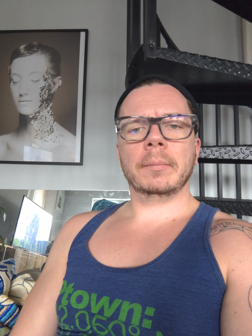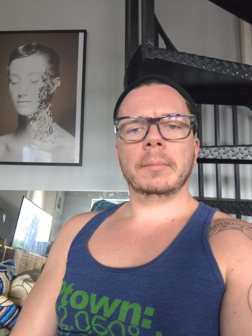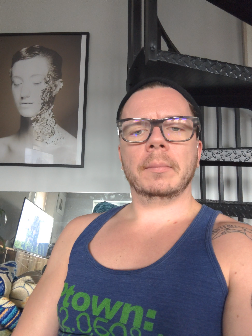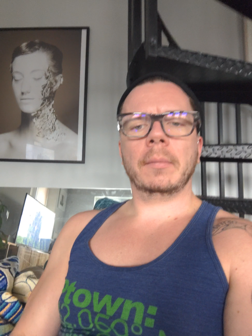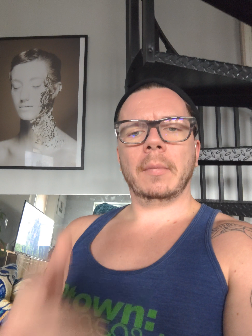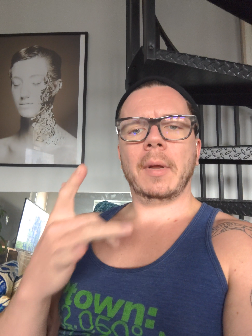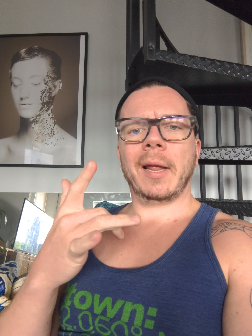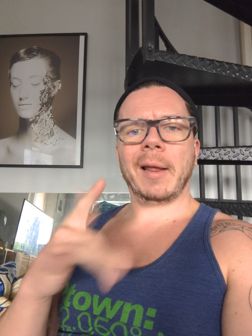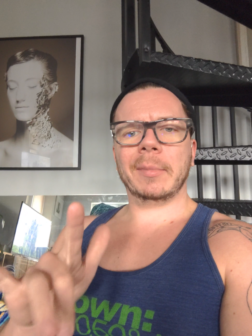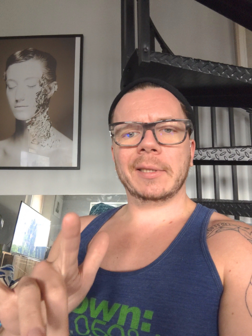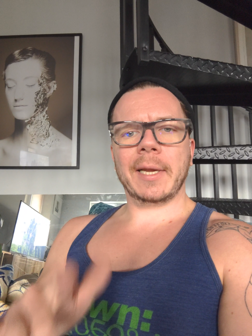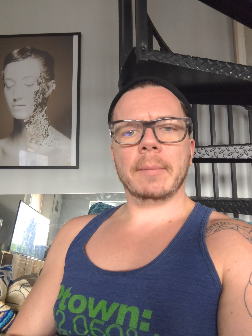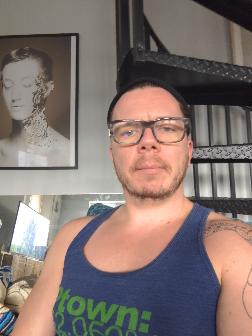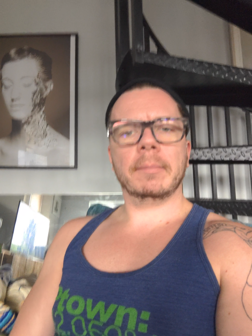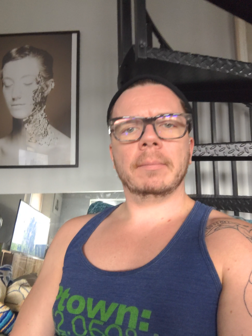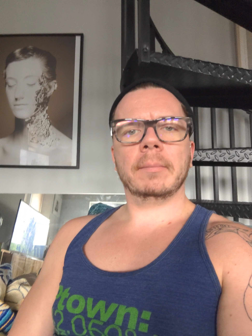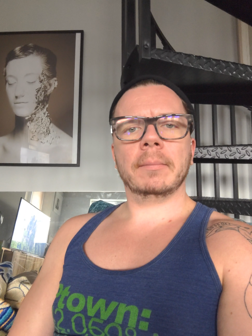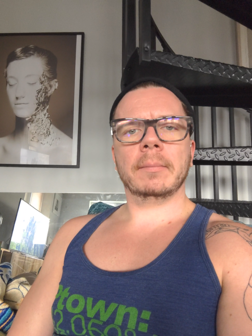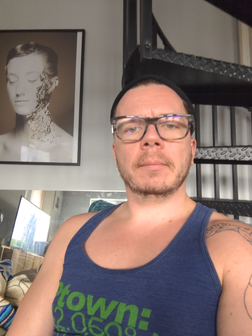empty